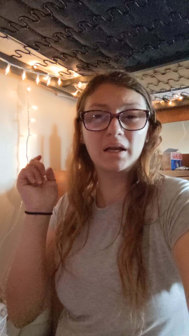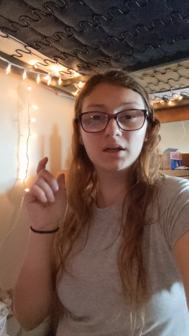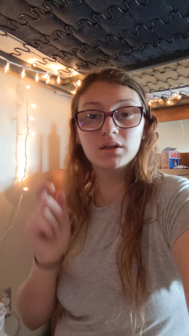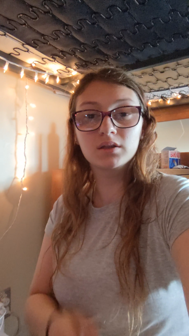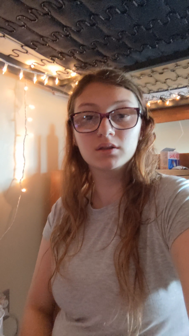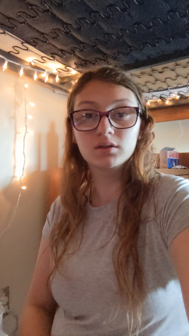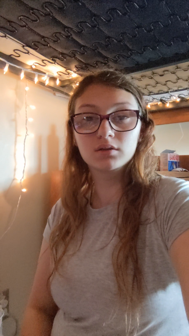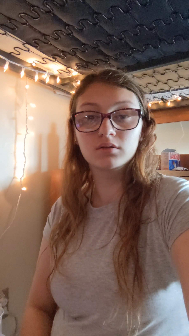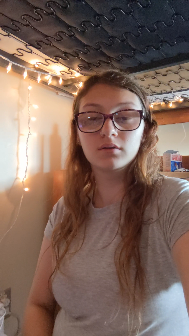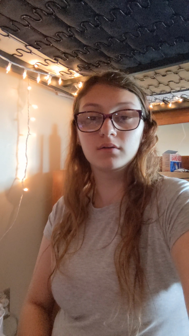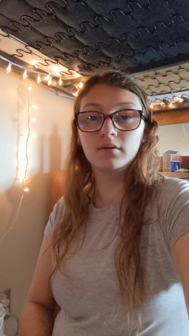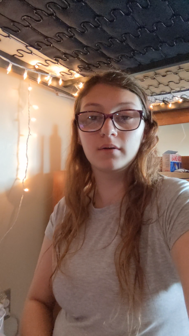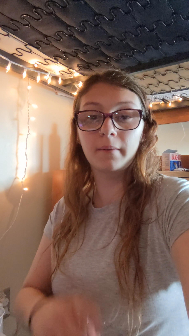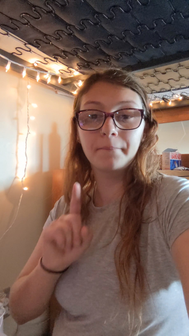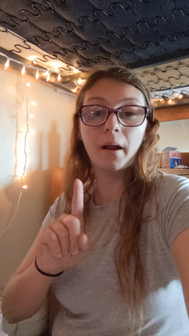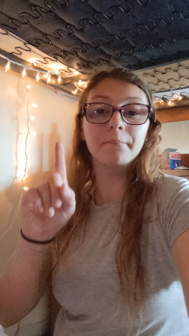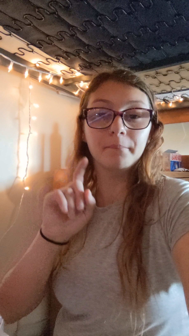bump